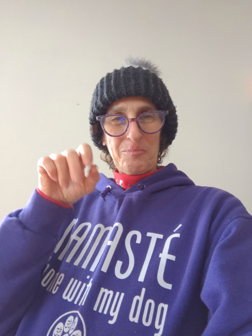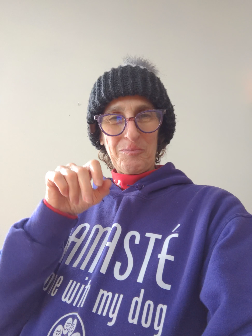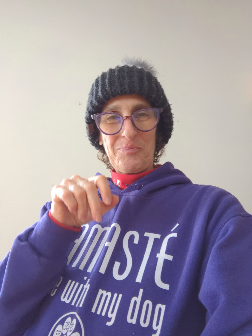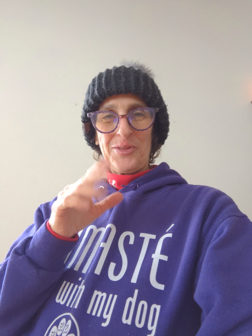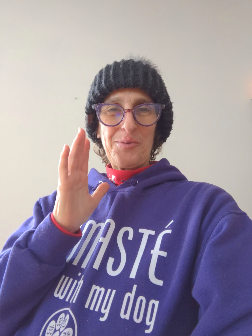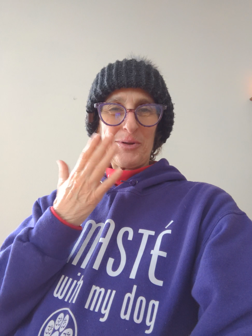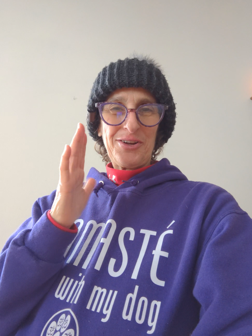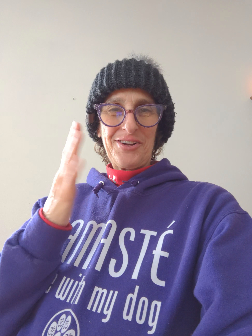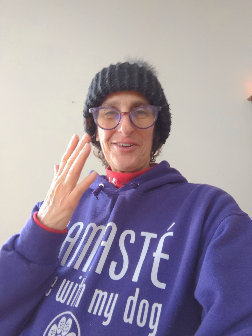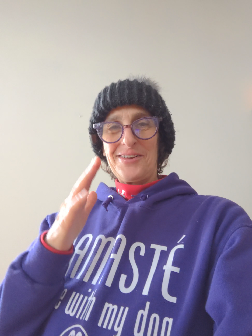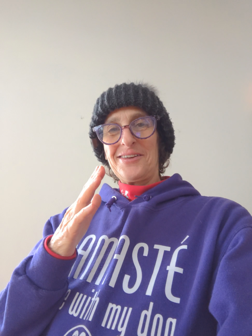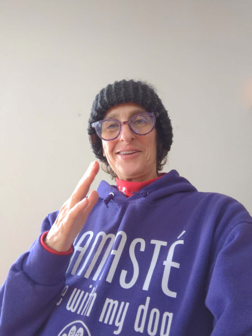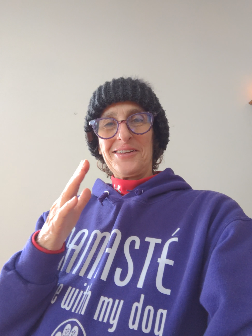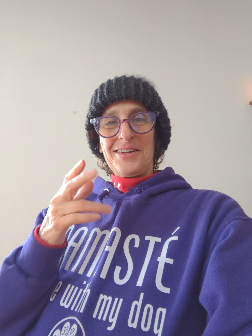book